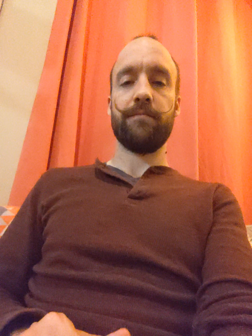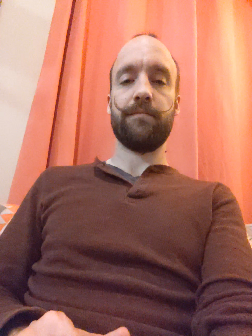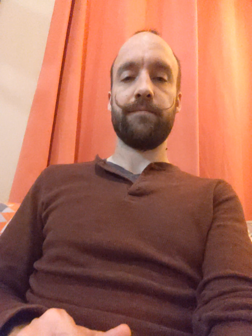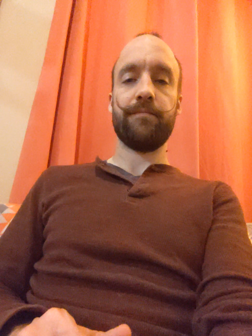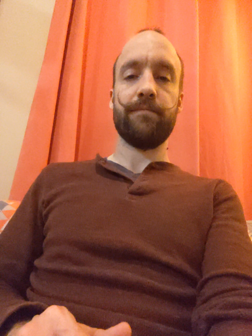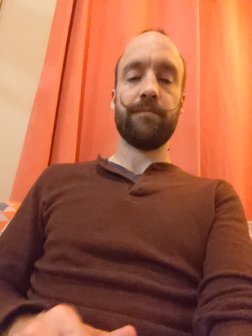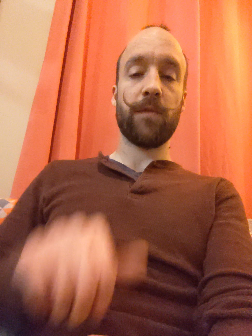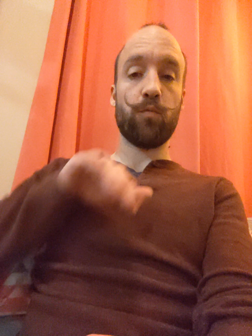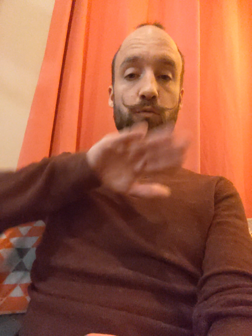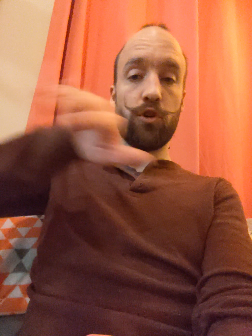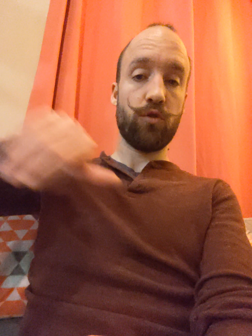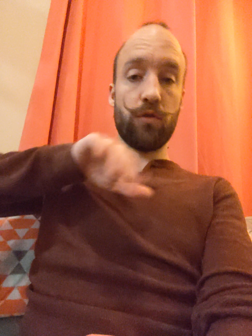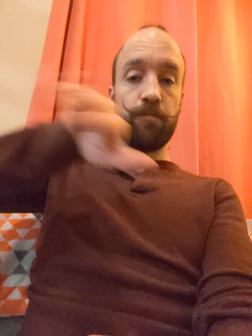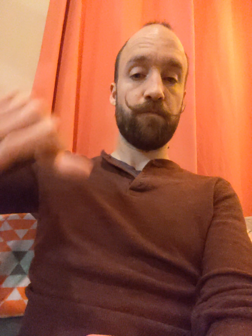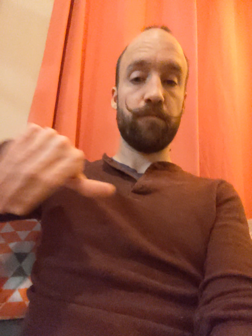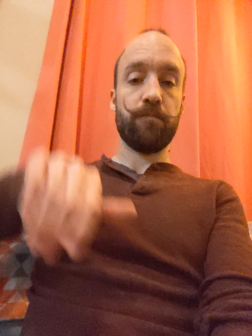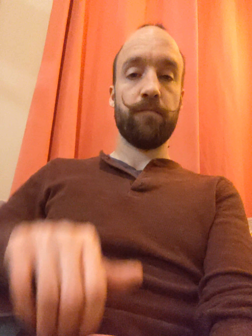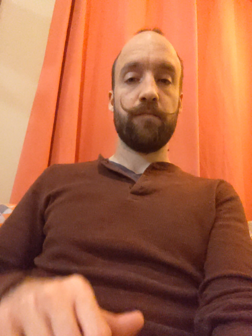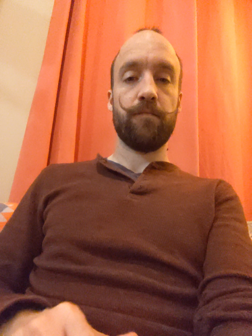pool